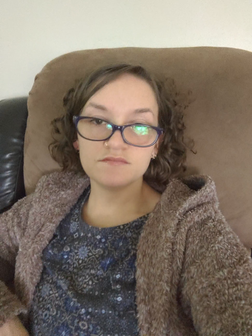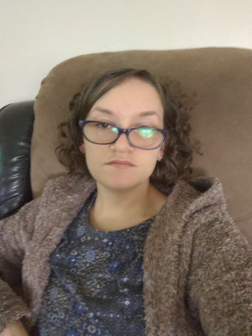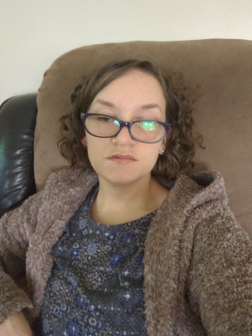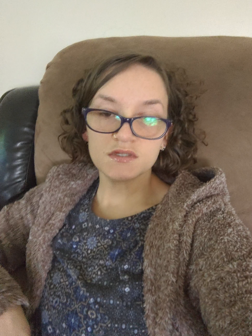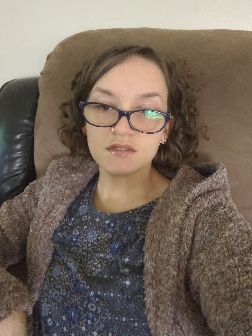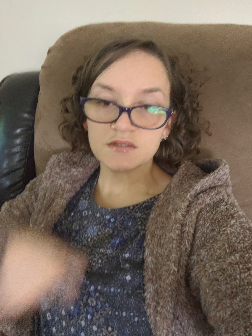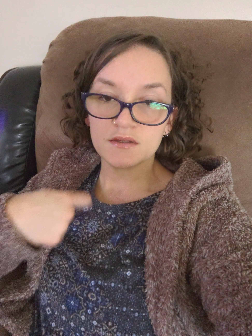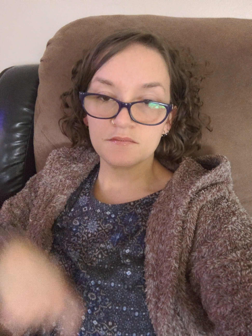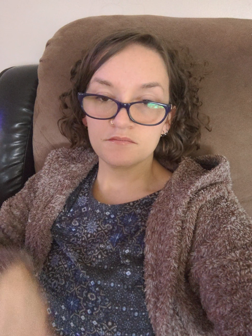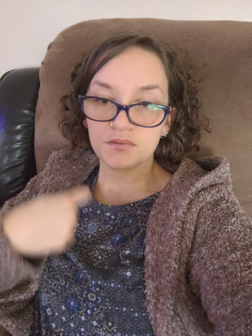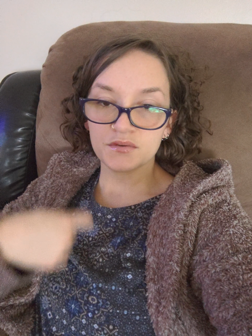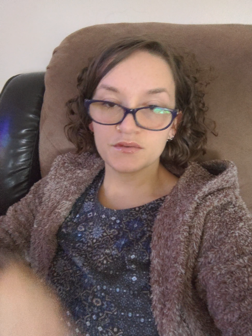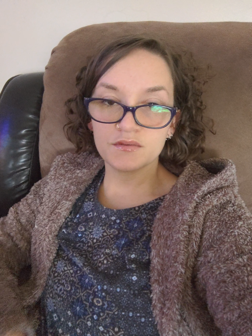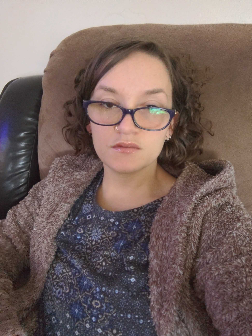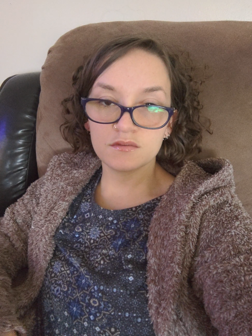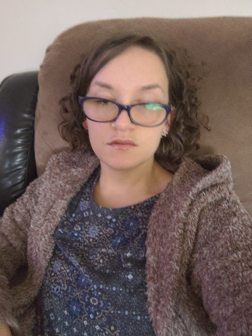zipper